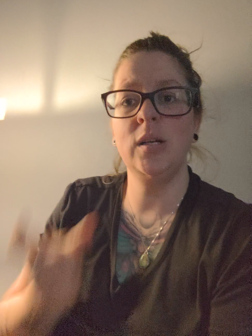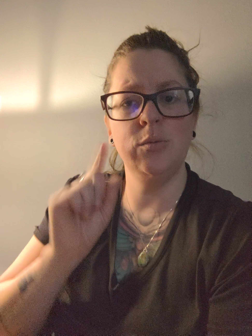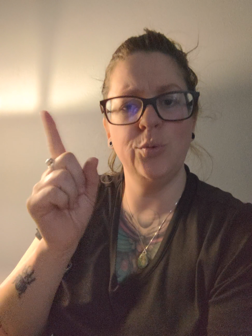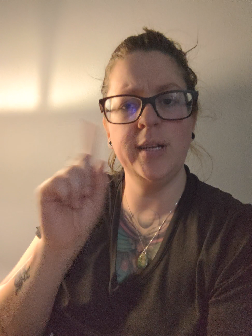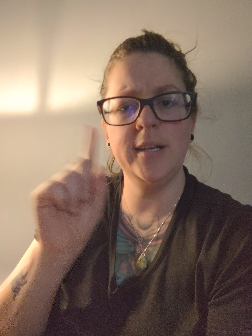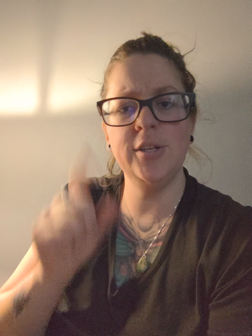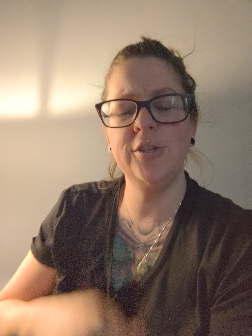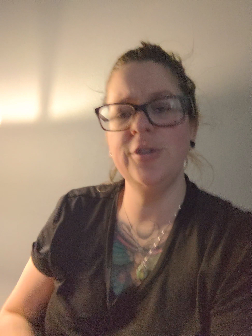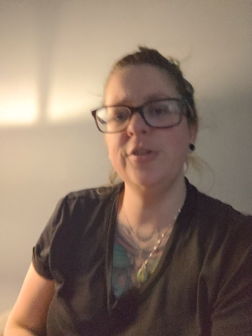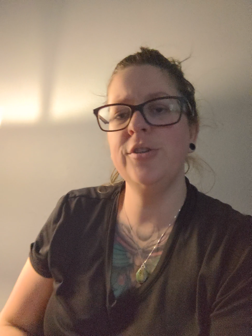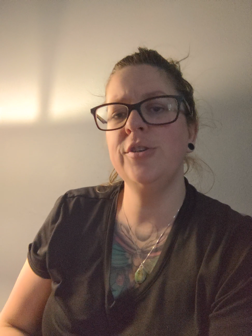where